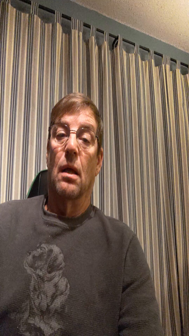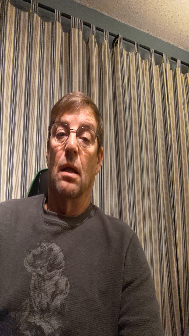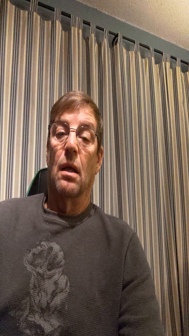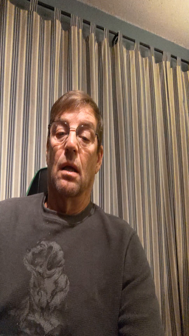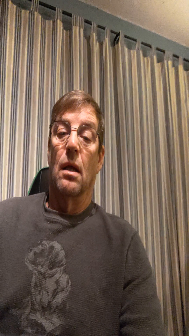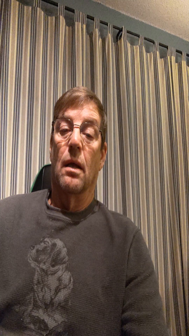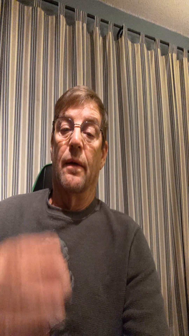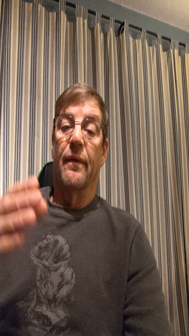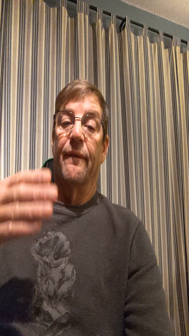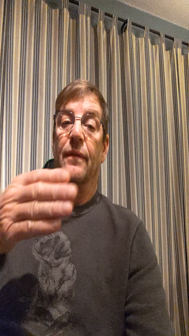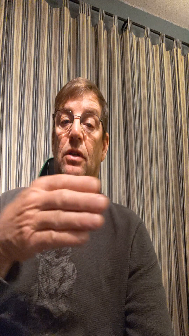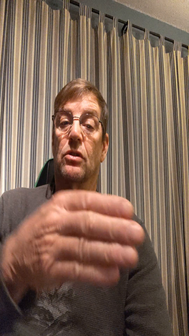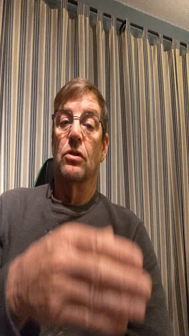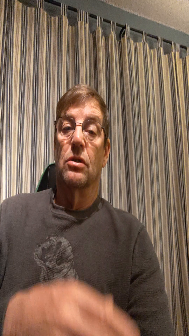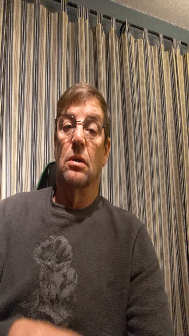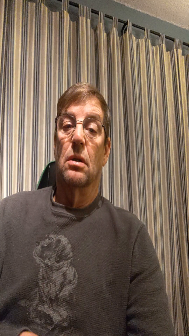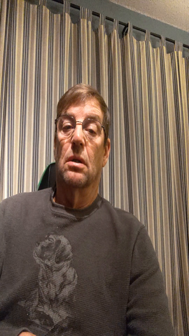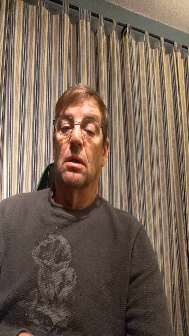fish